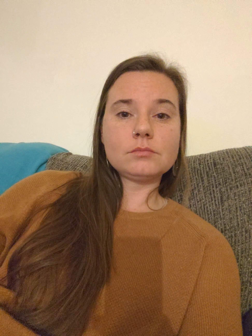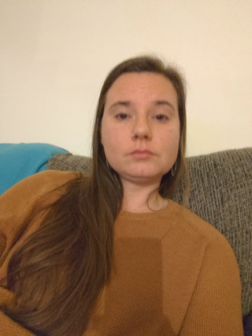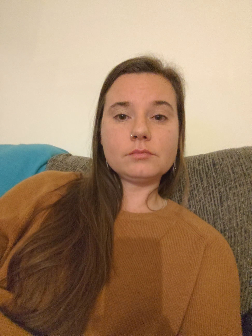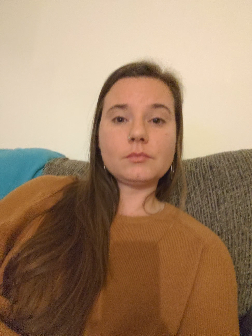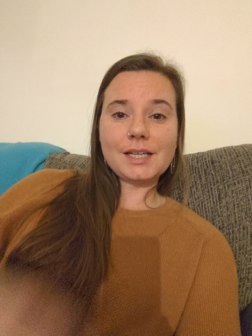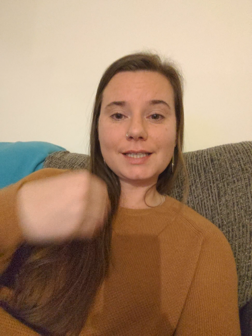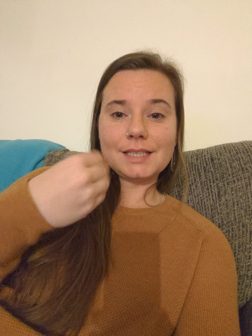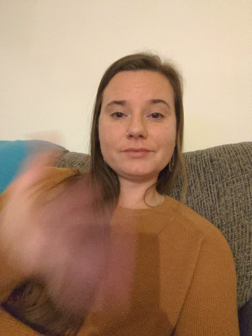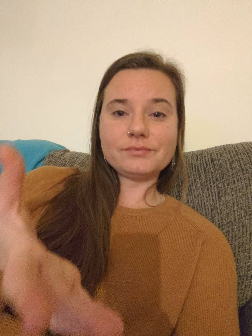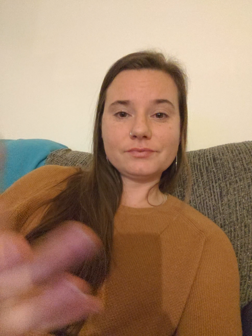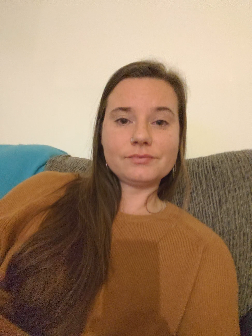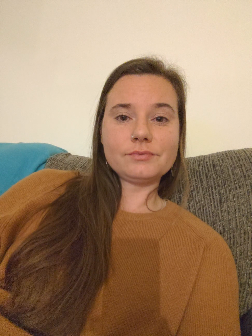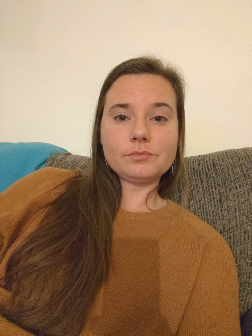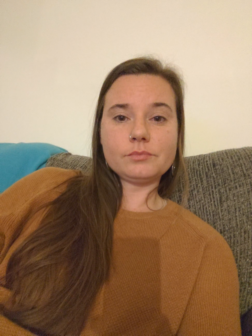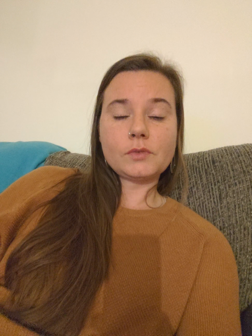give